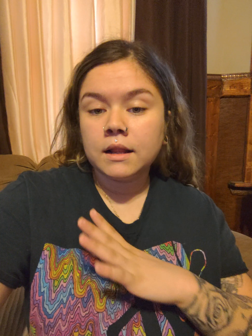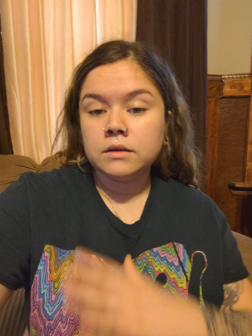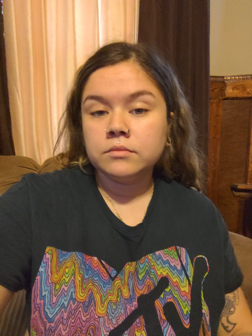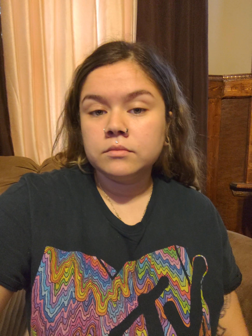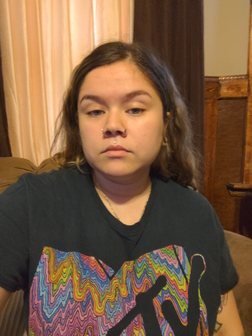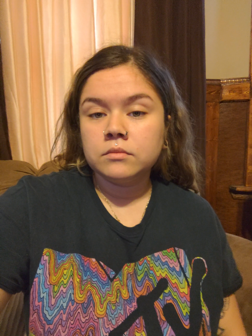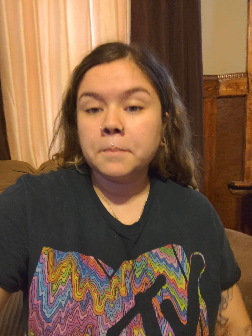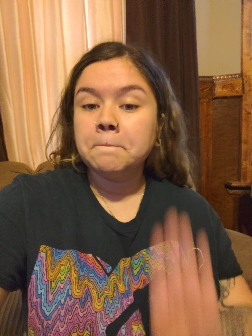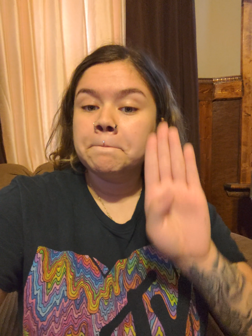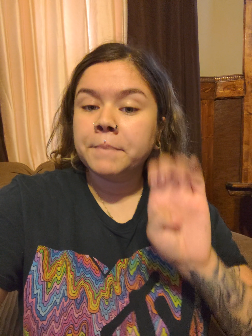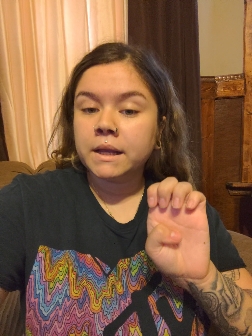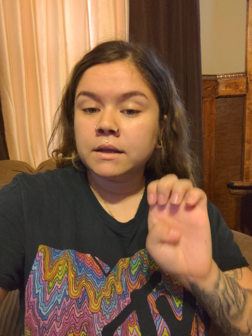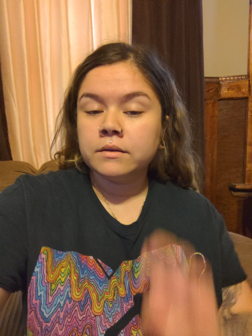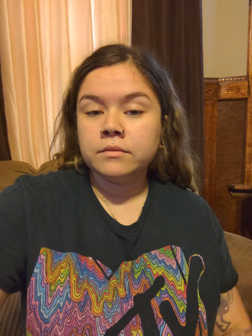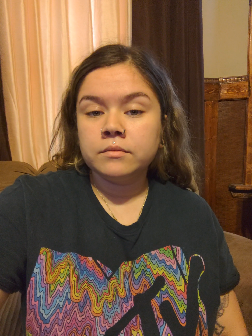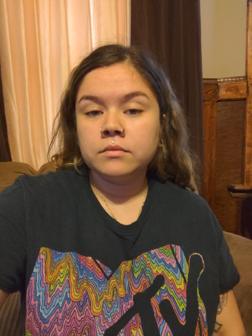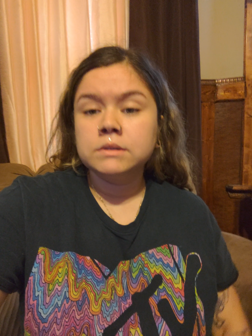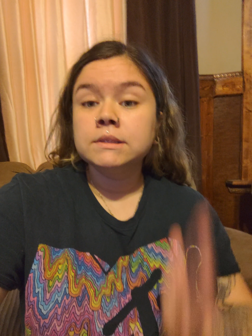be